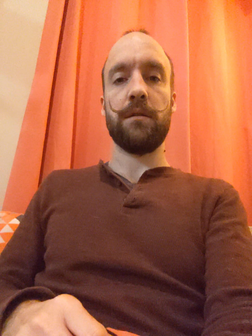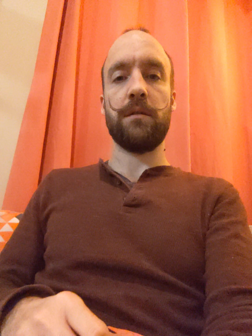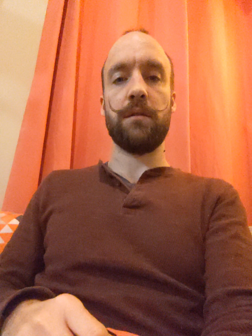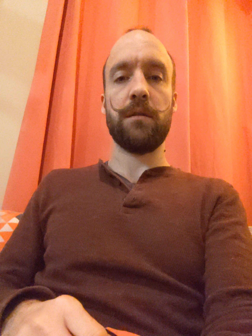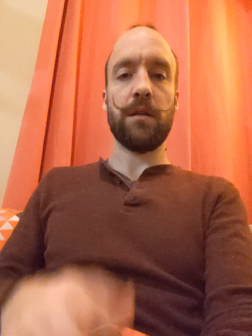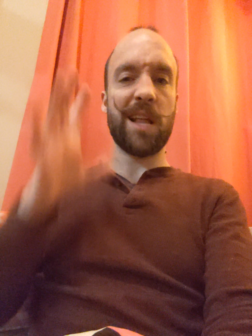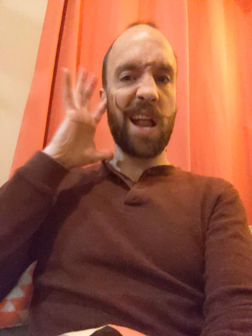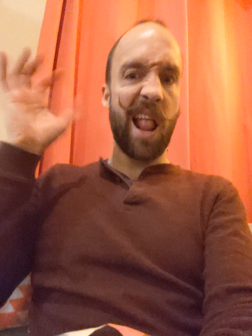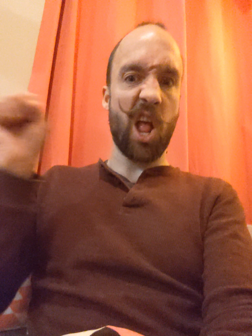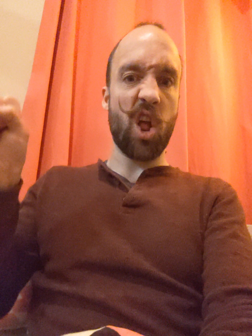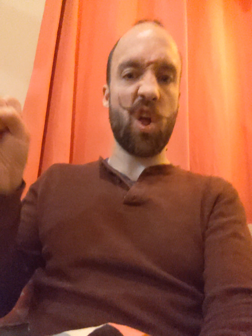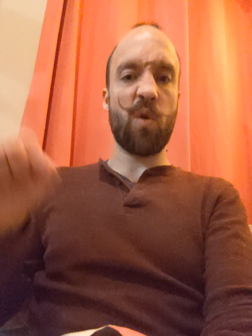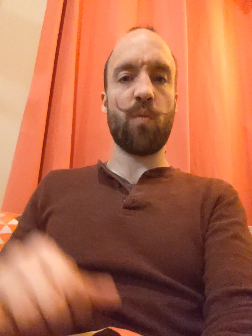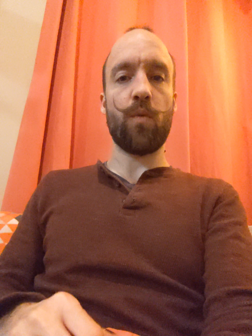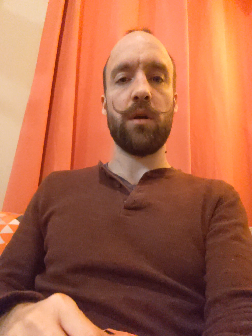loud